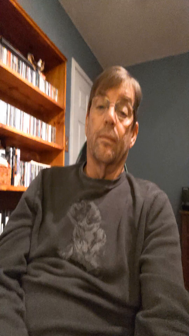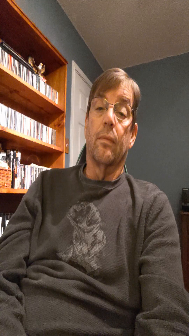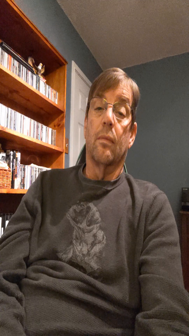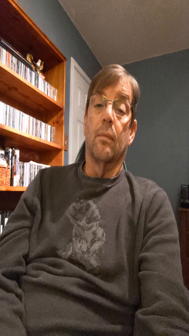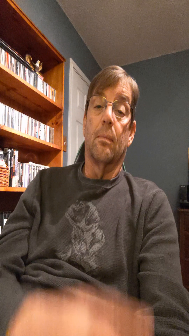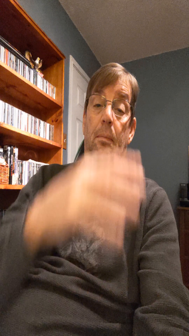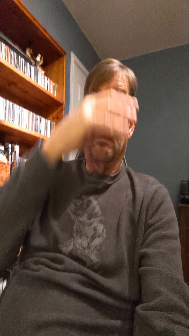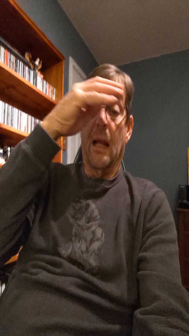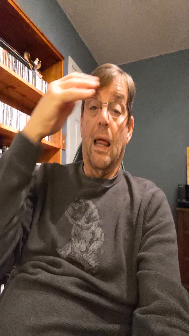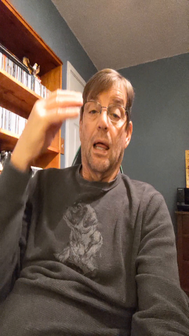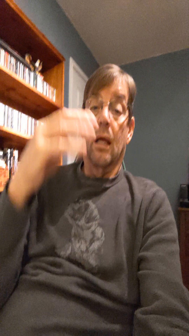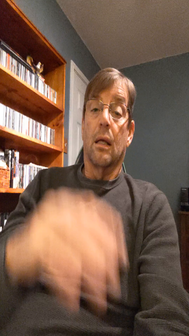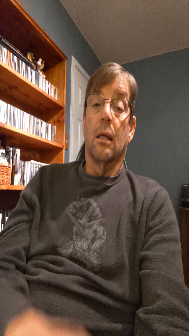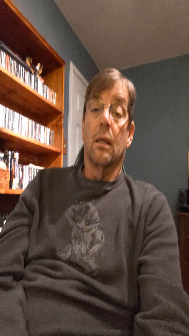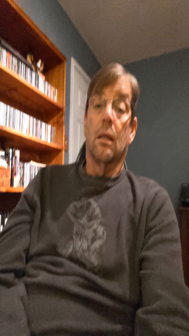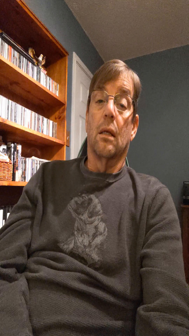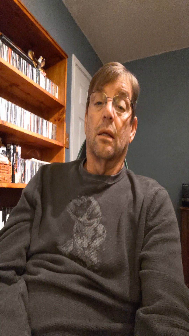black